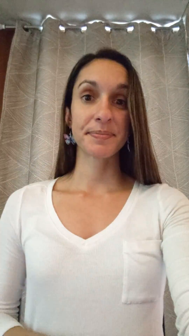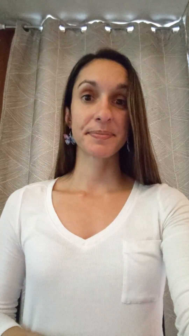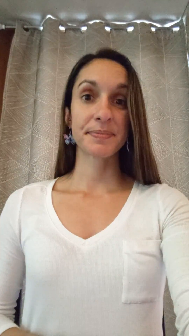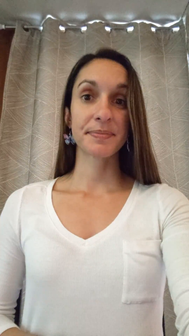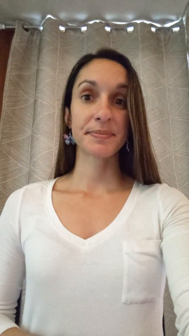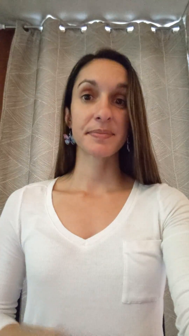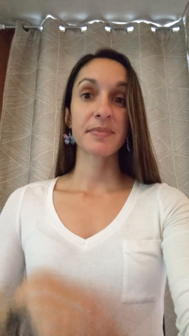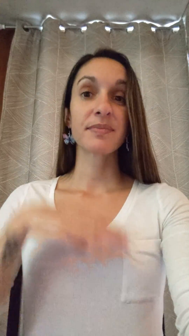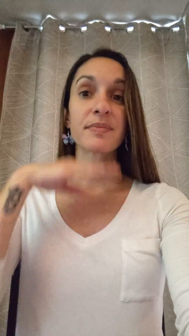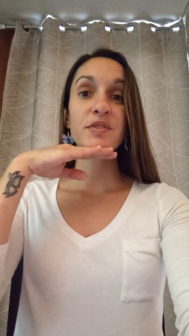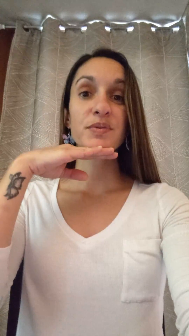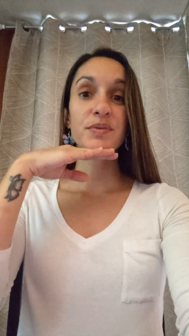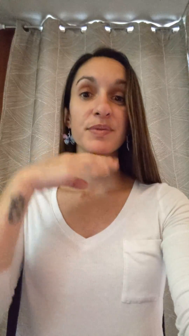full